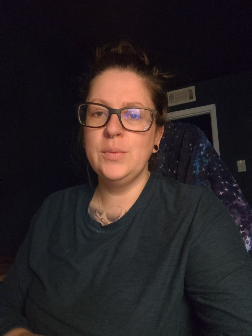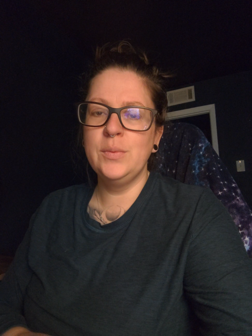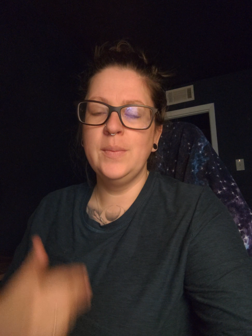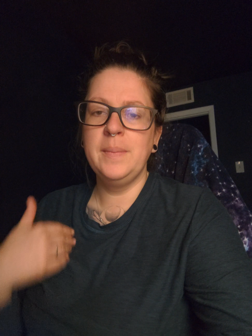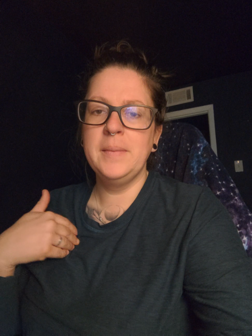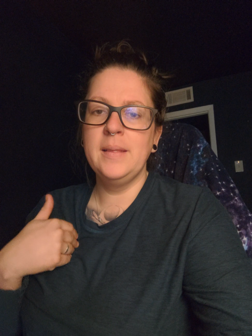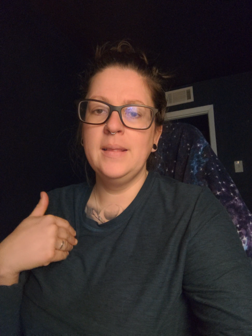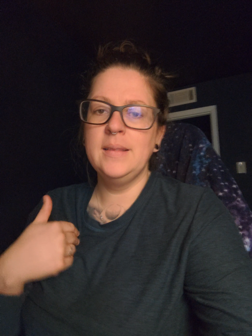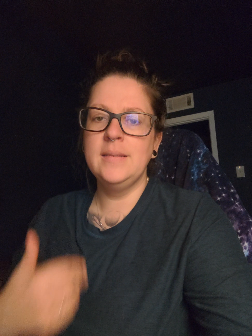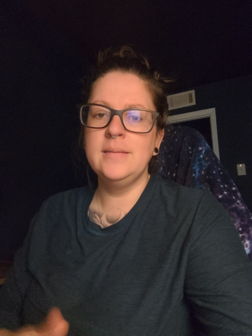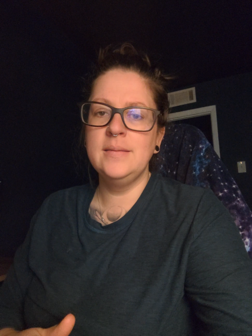animal